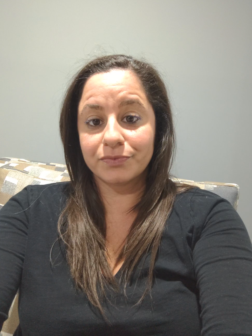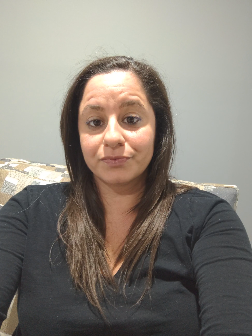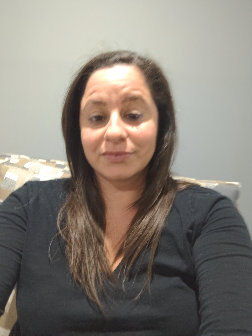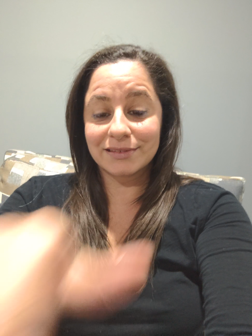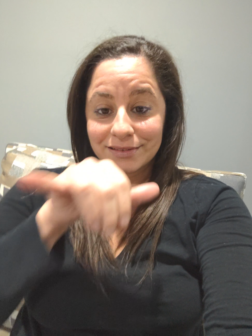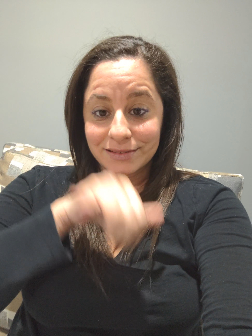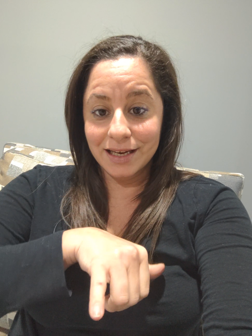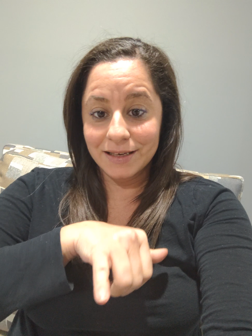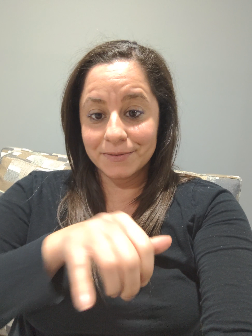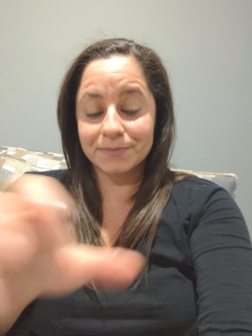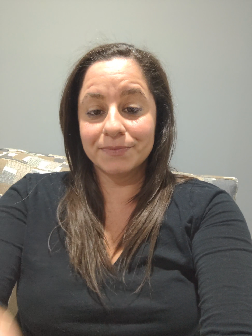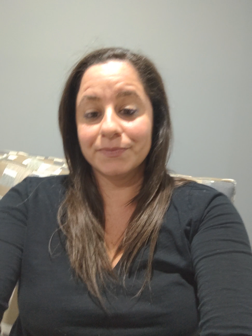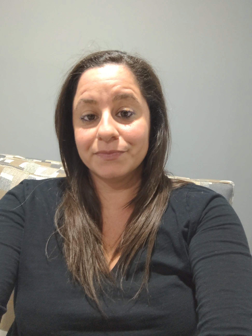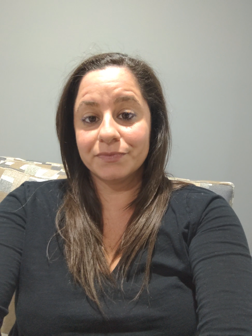stay